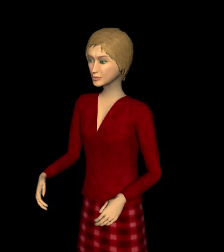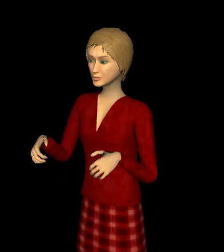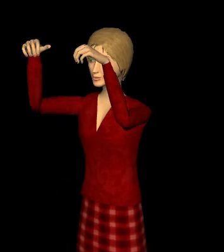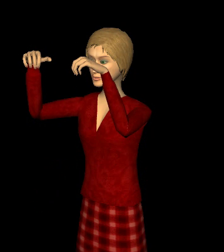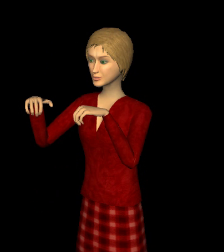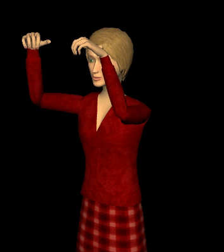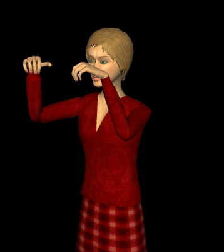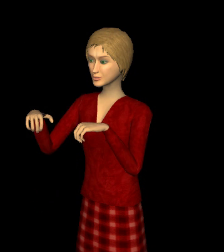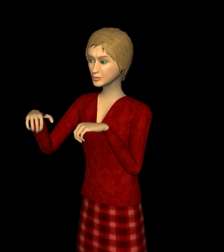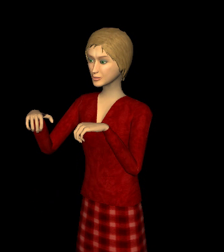مطر